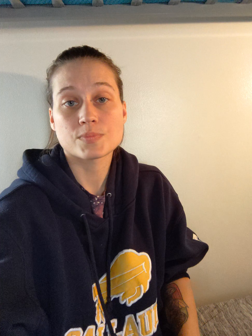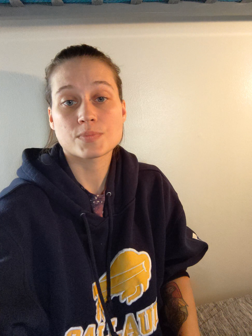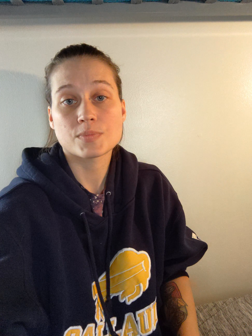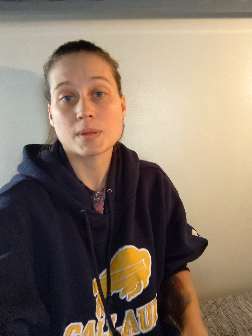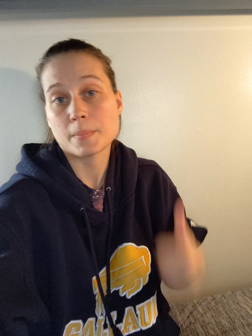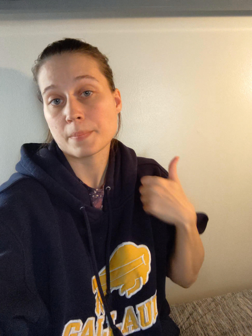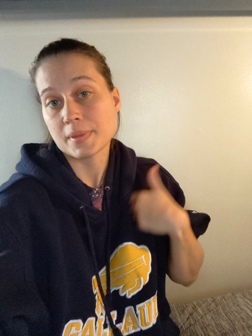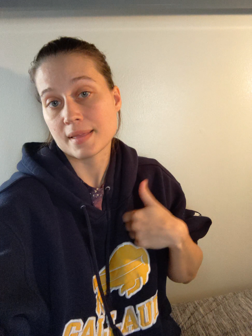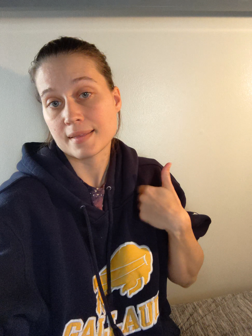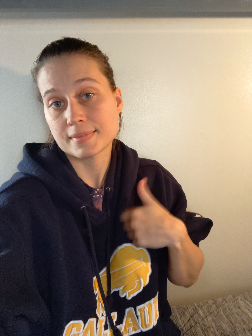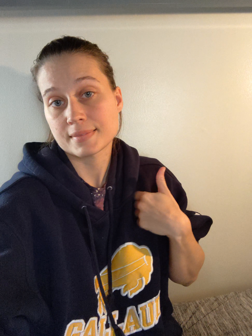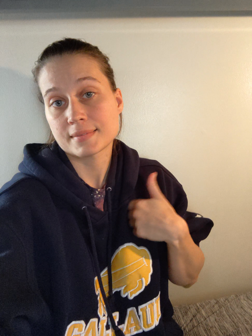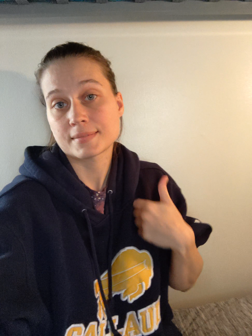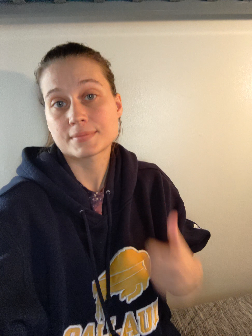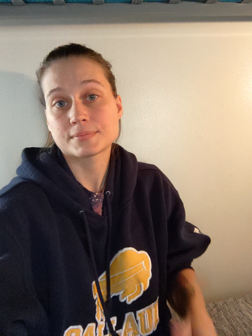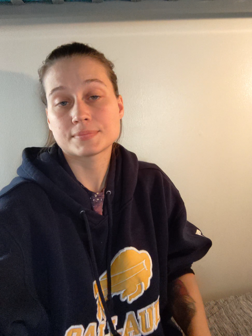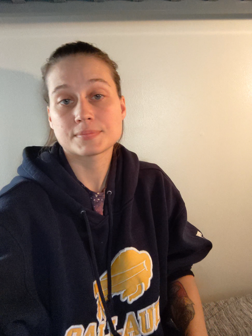bath